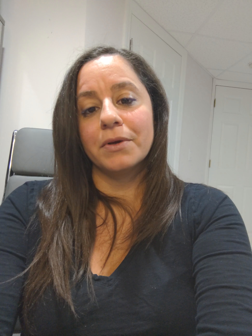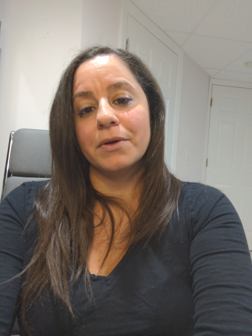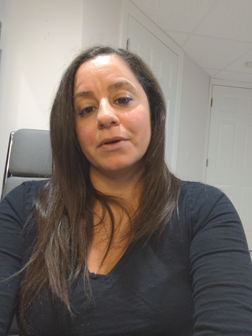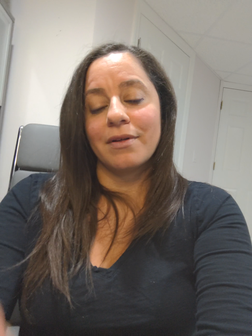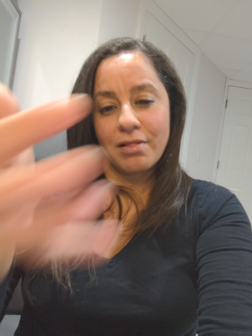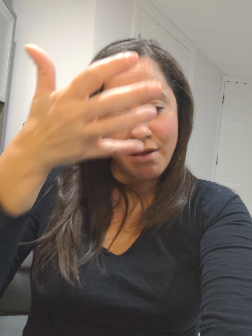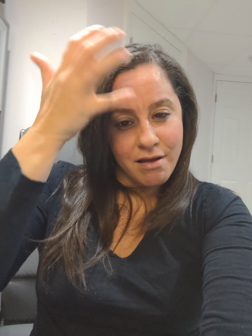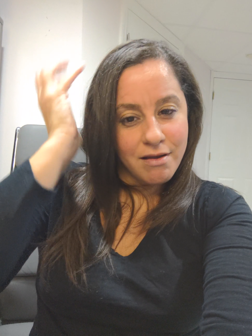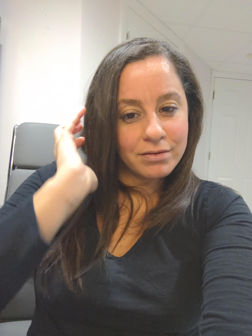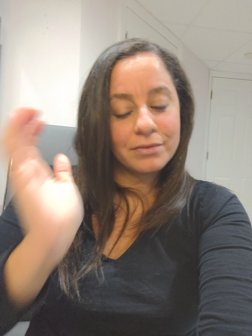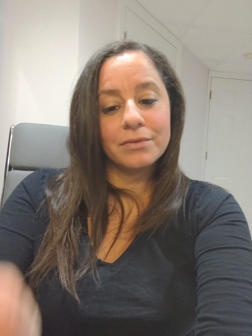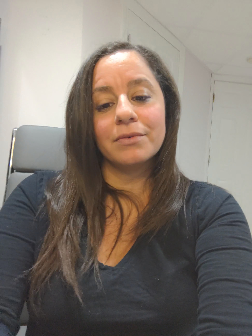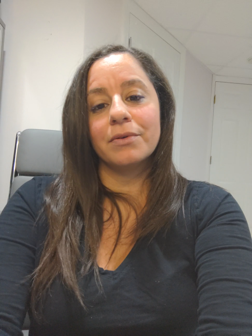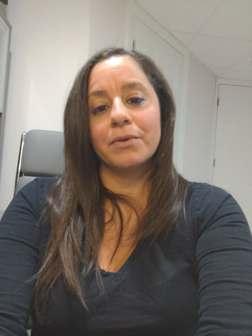lion